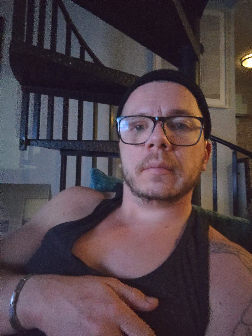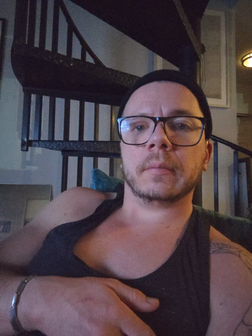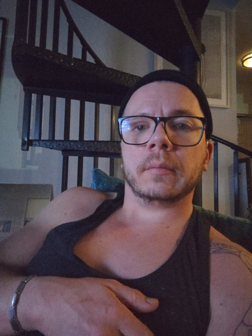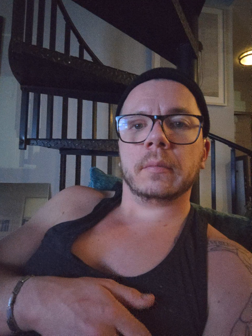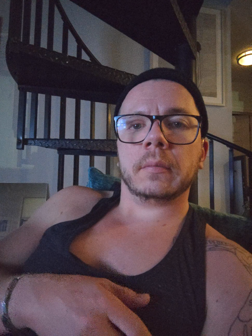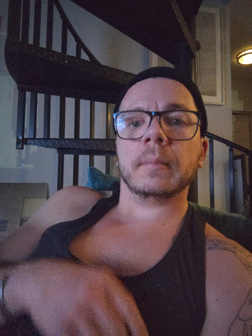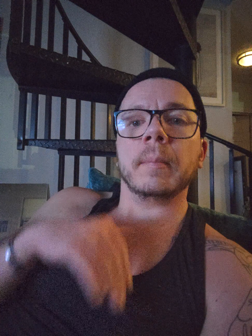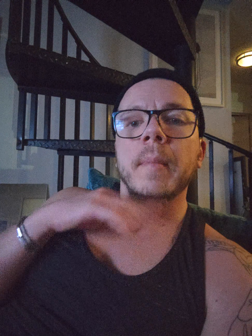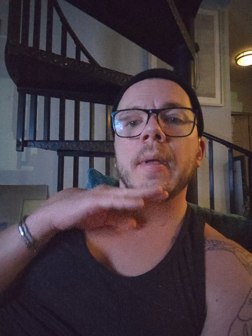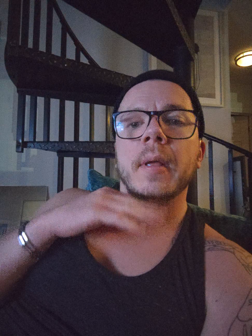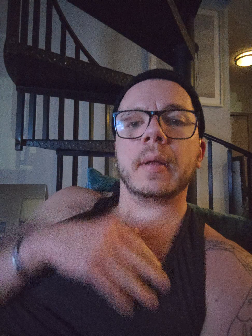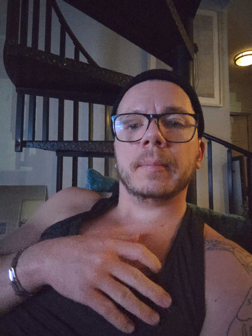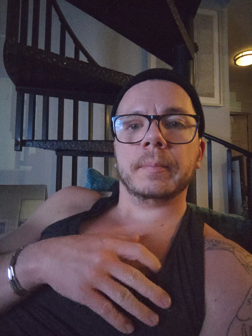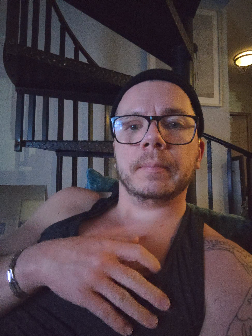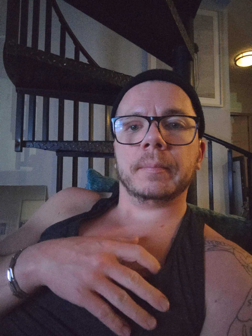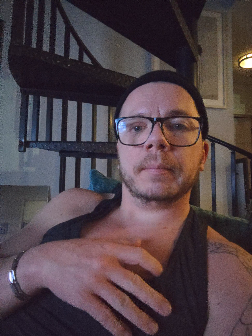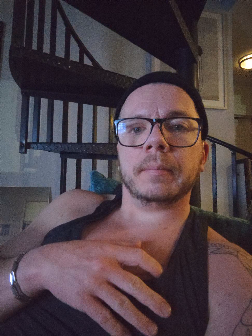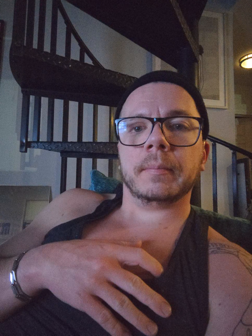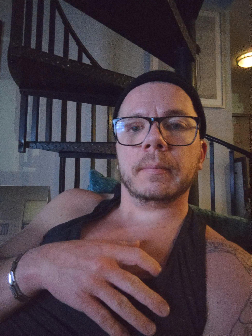pig